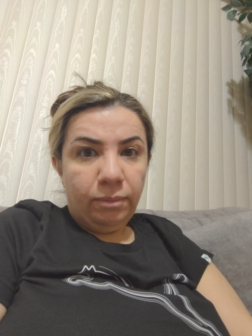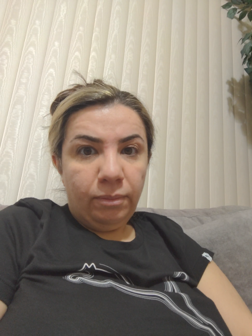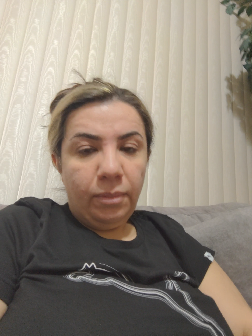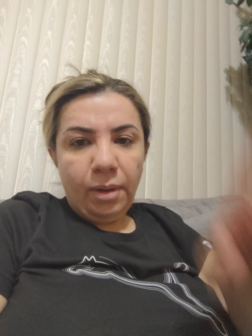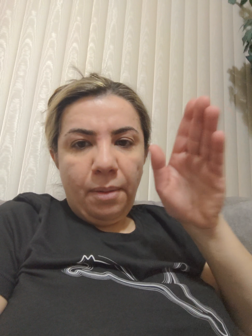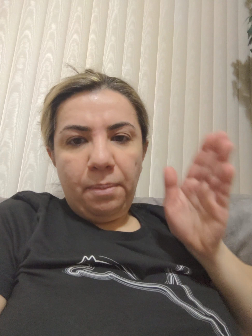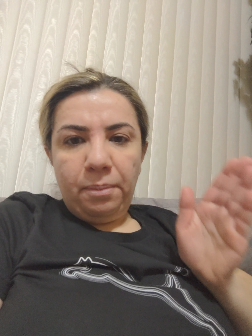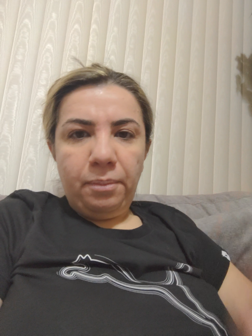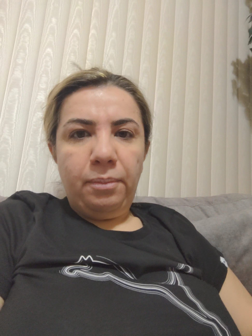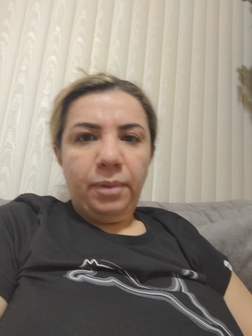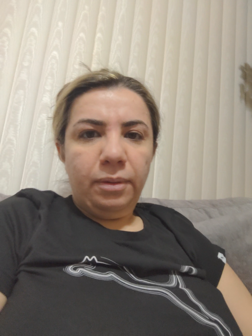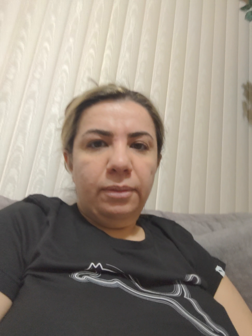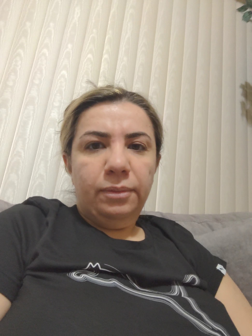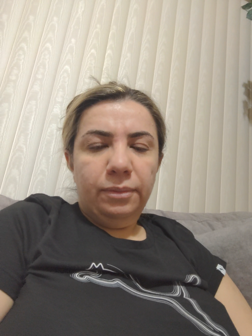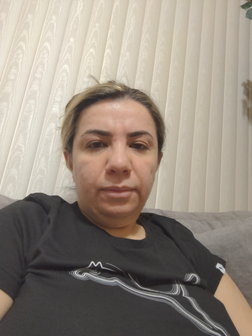person